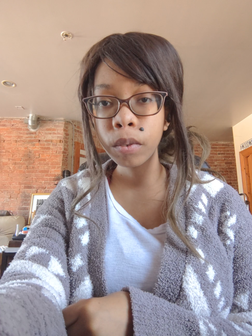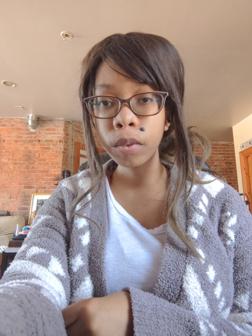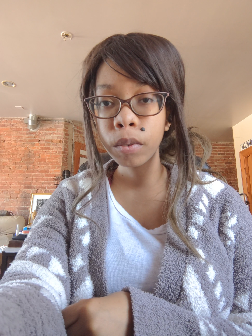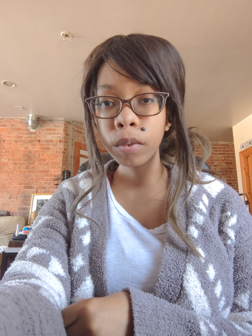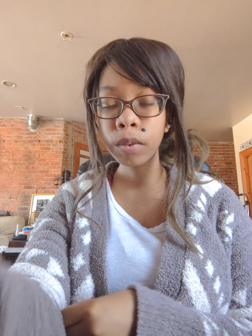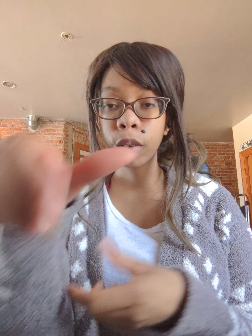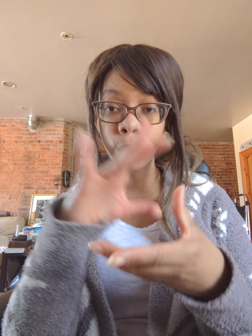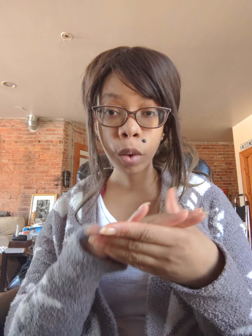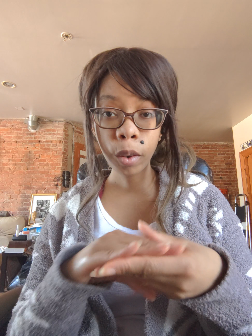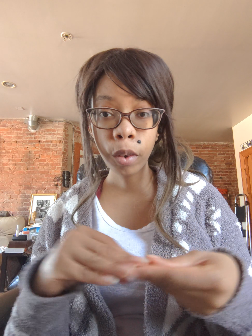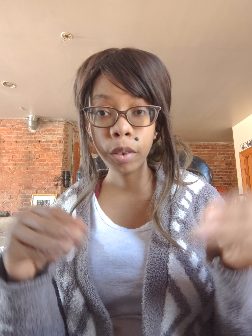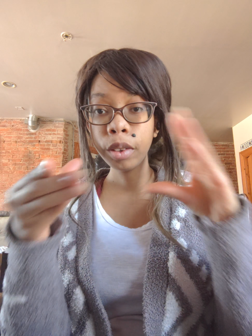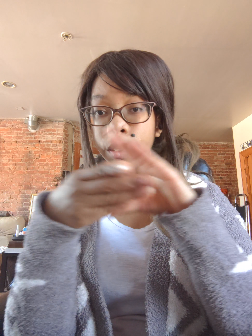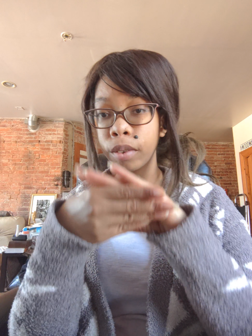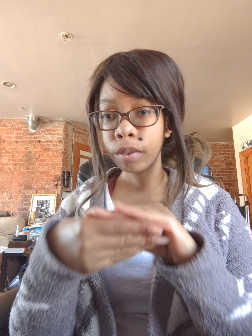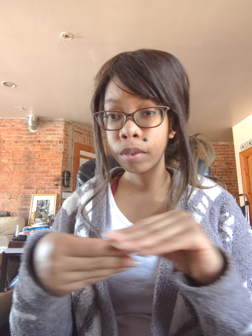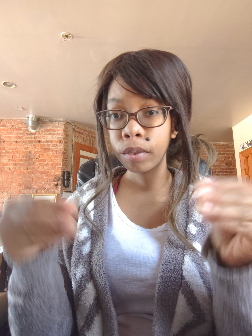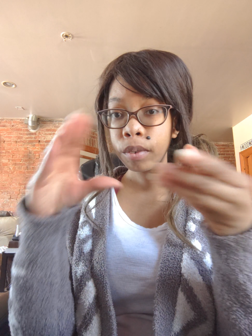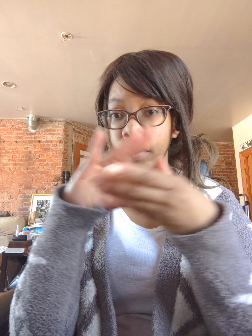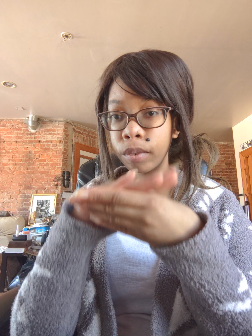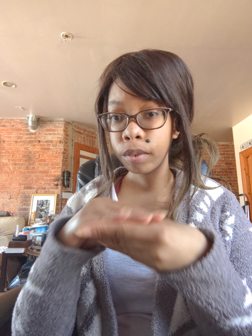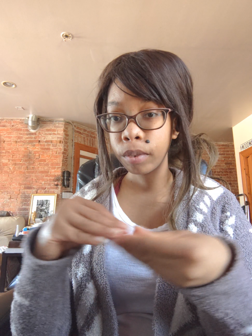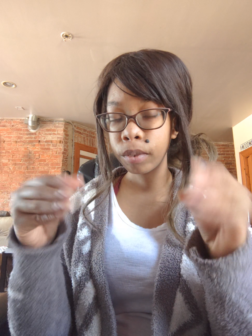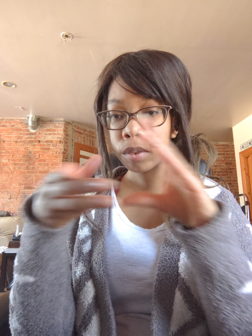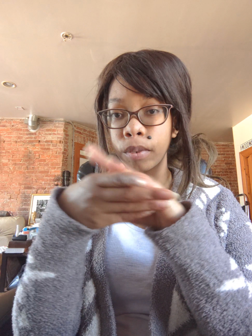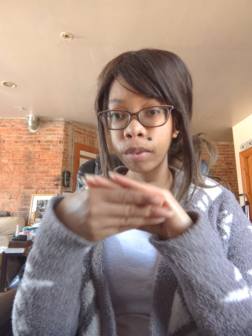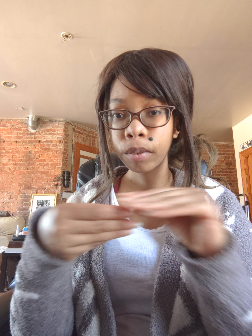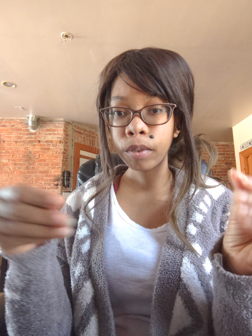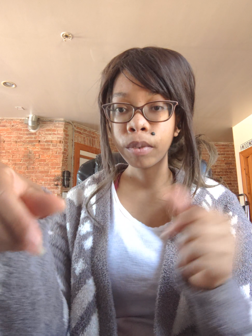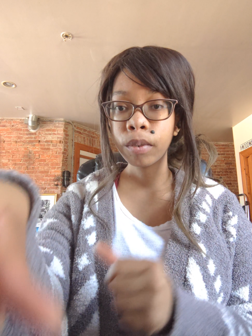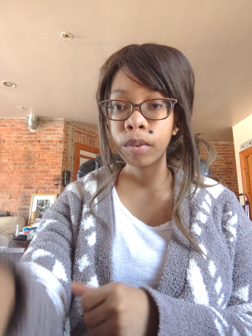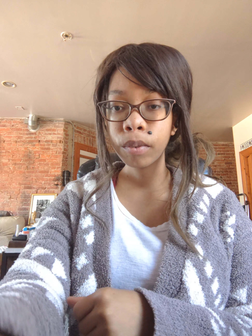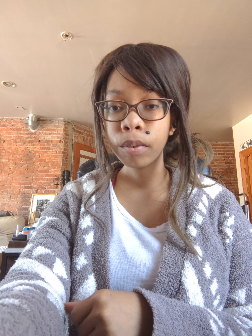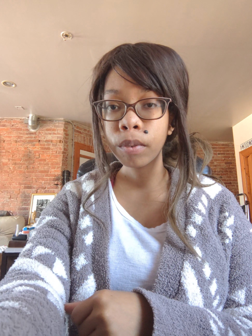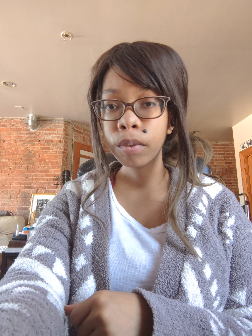story